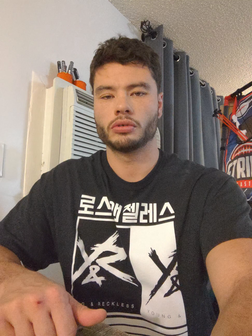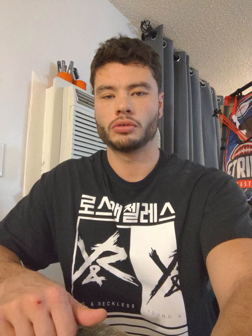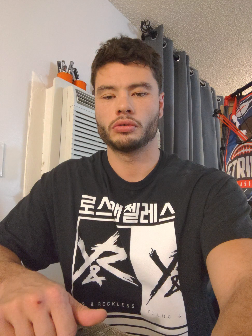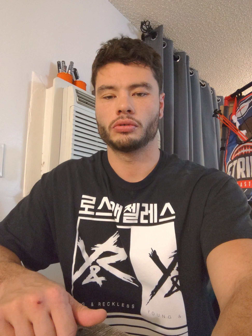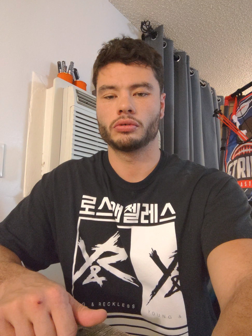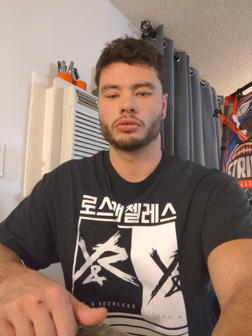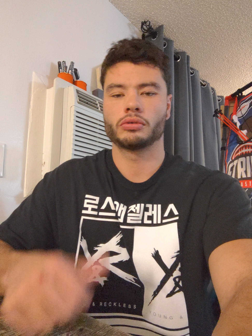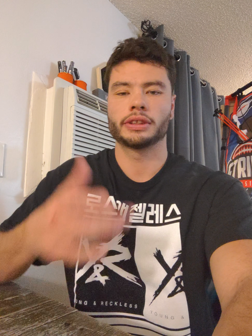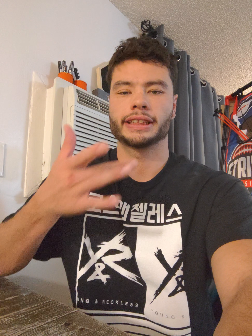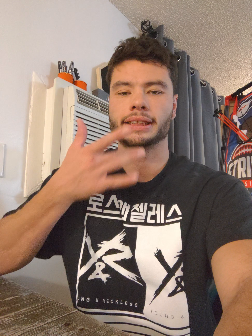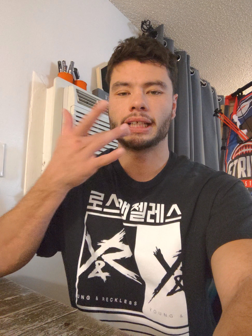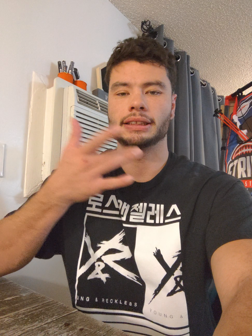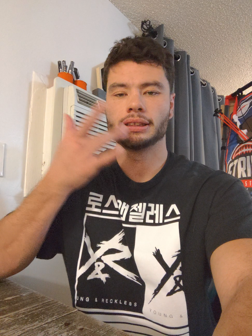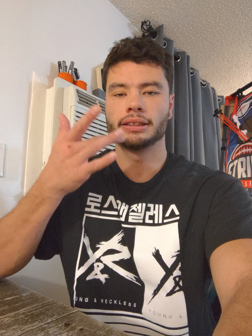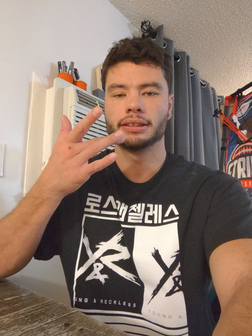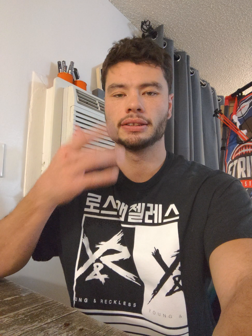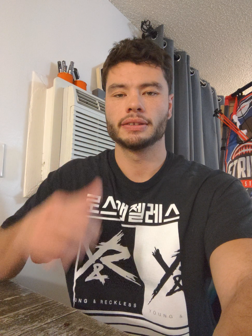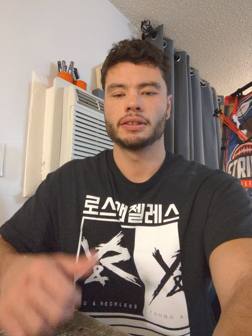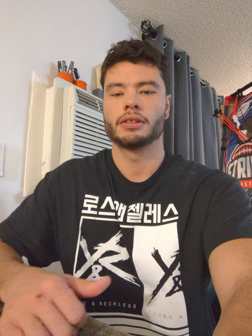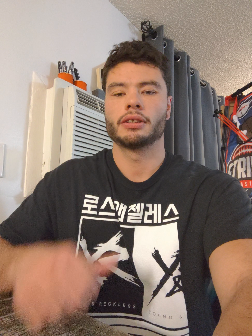taste